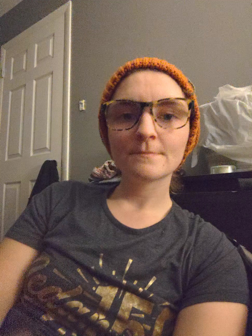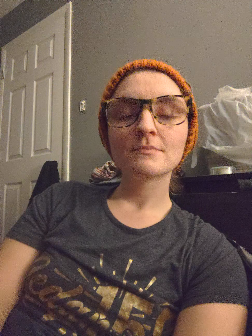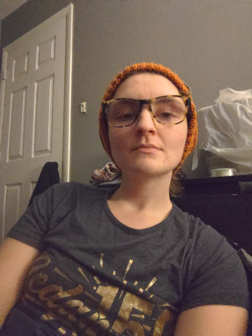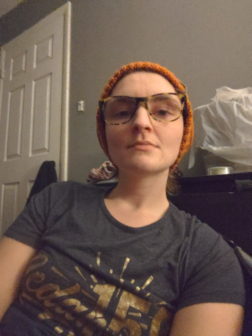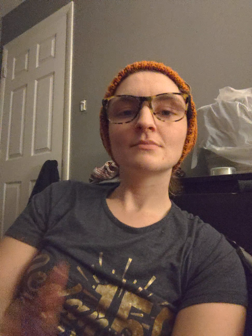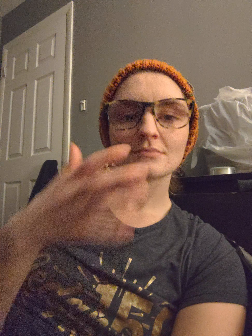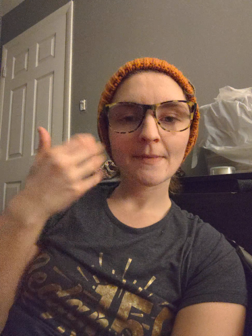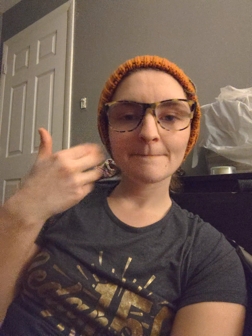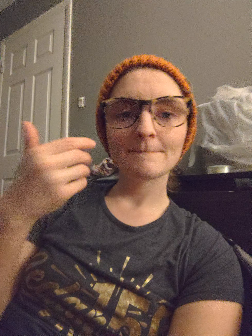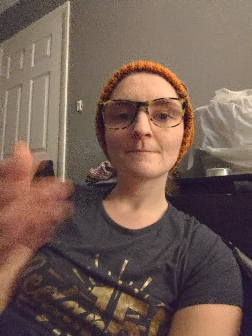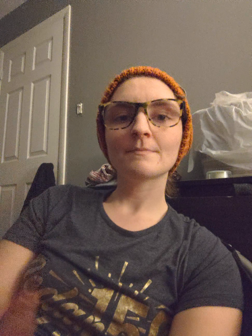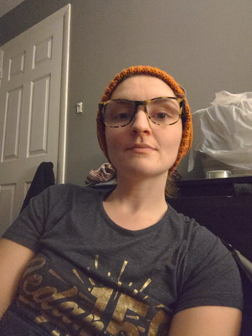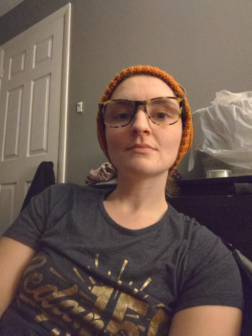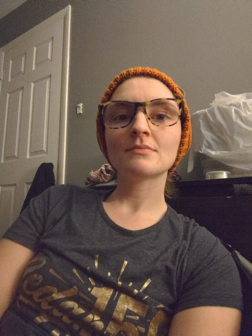tiger